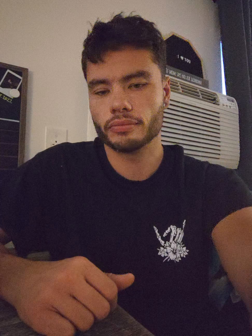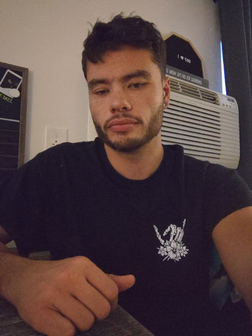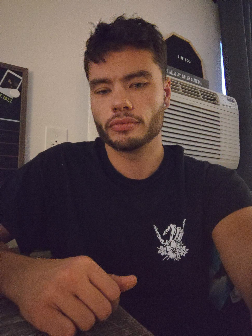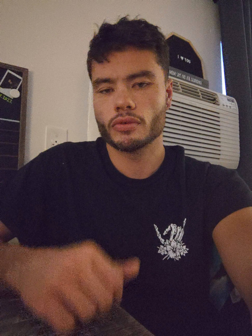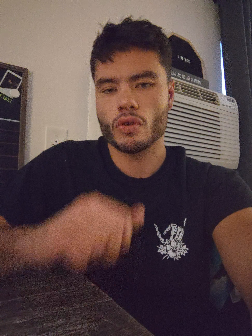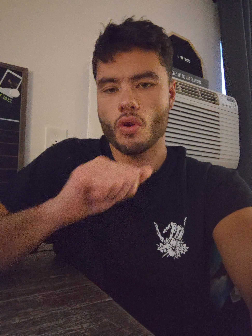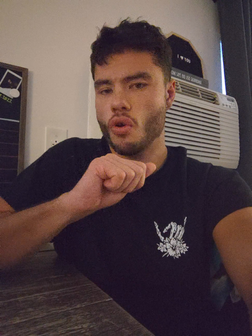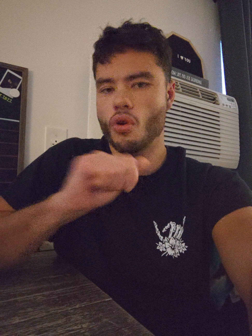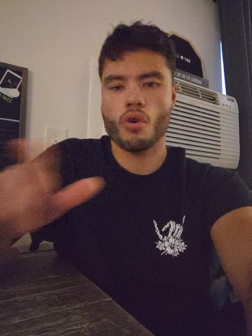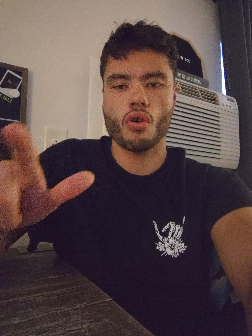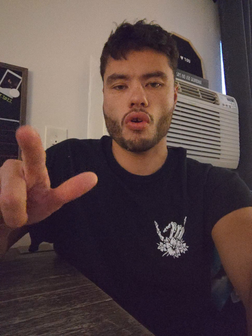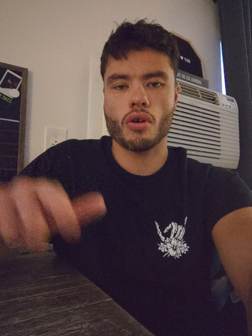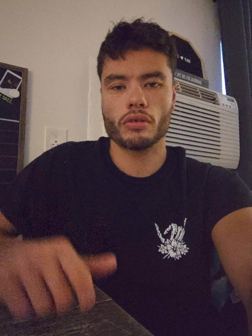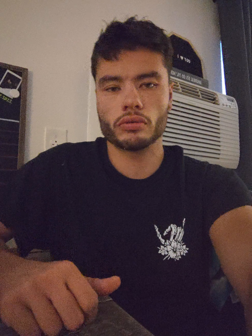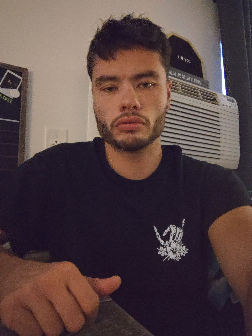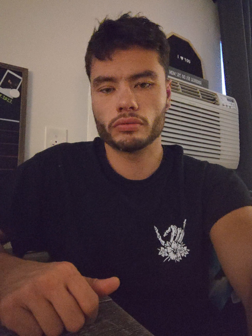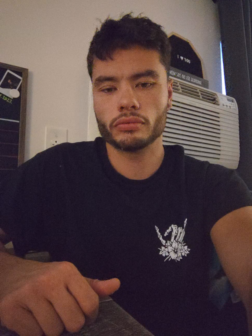all